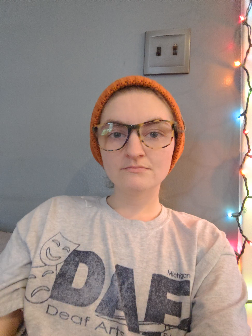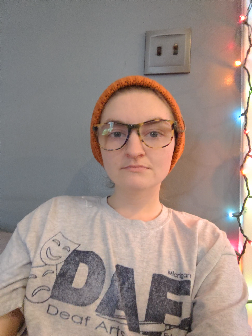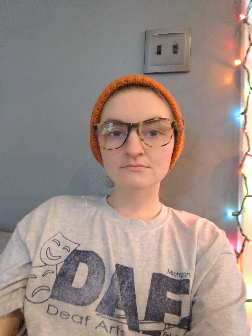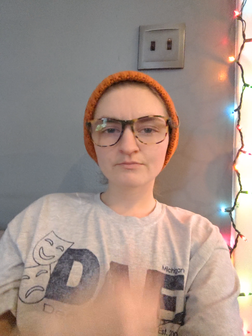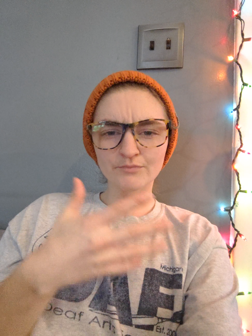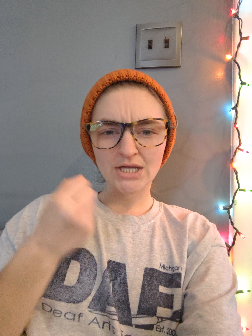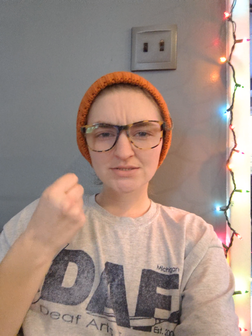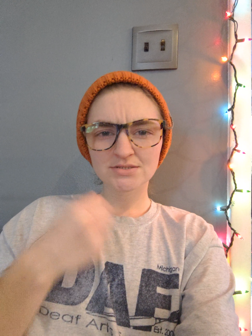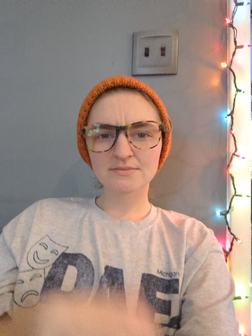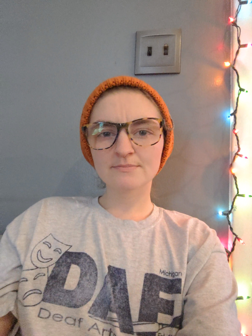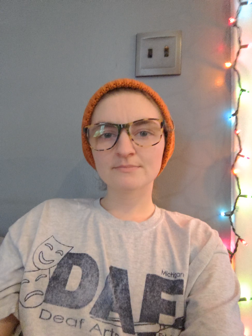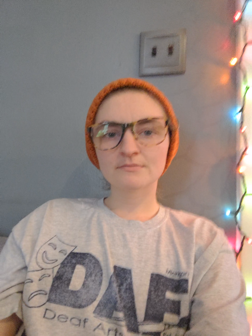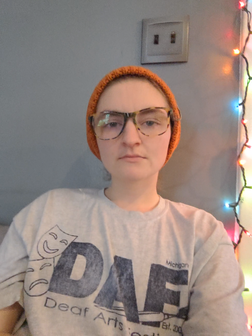fast